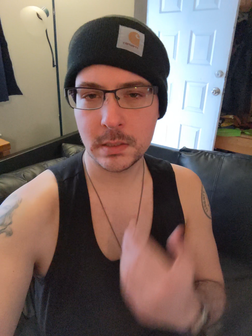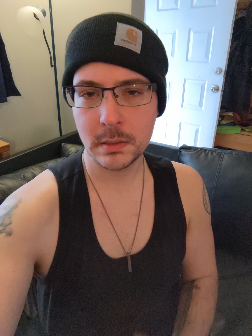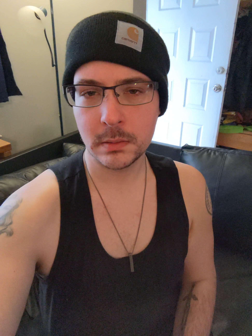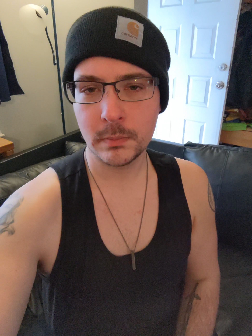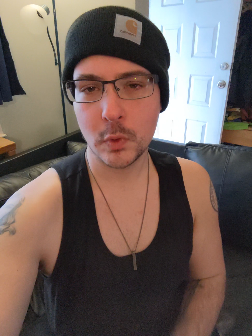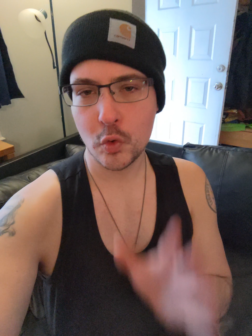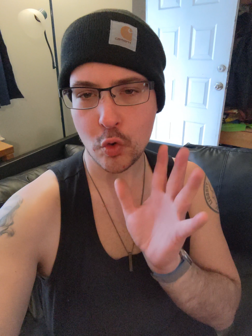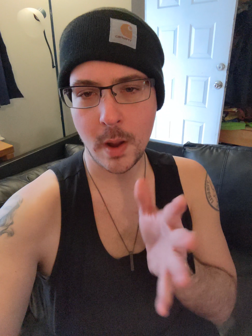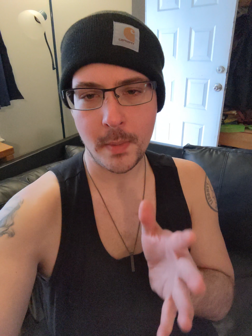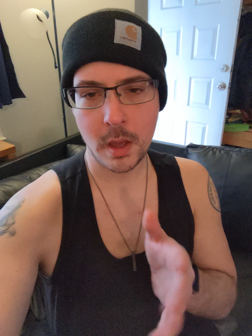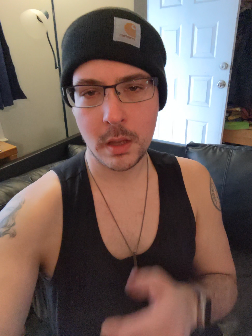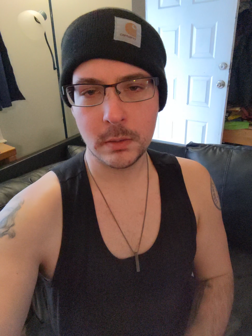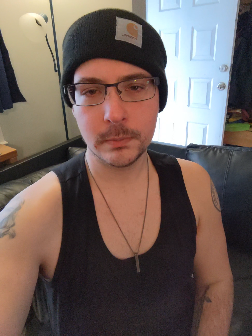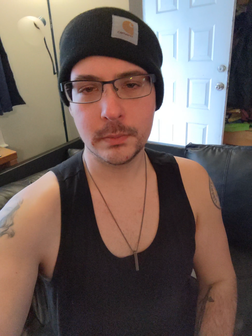grandma